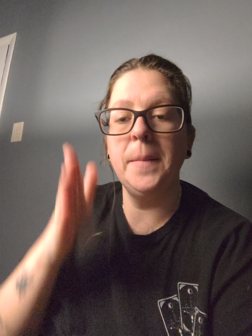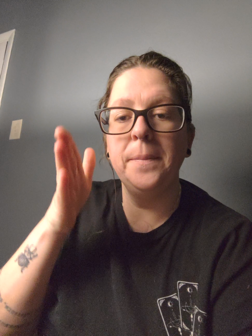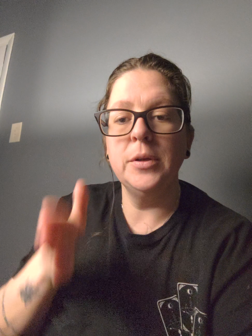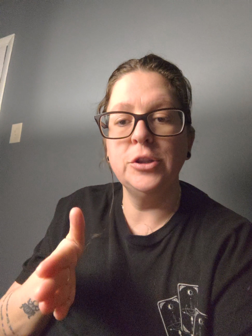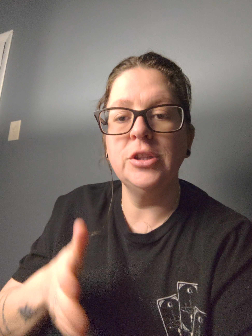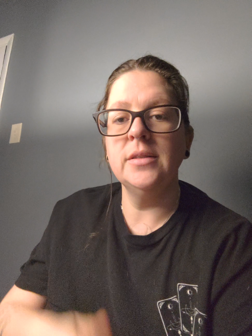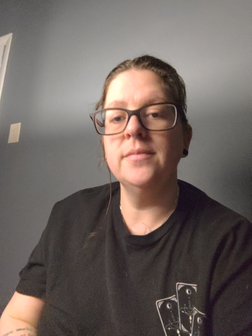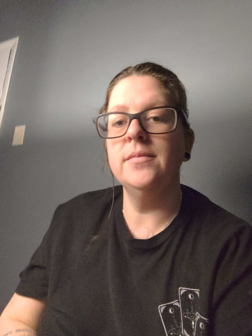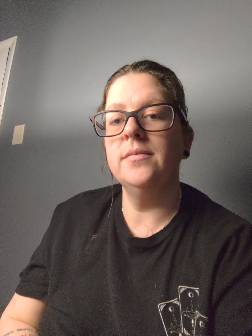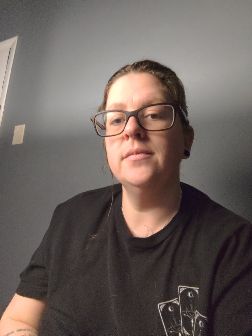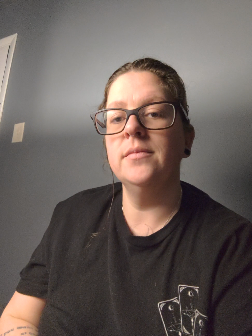person